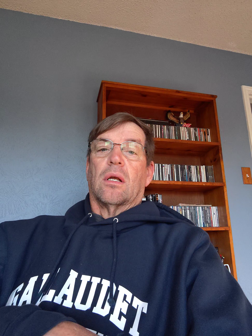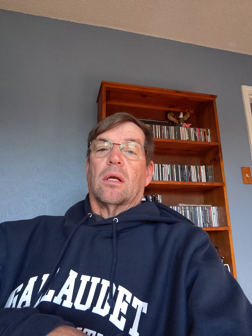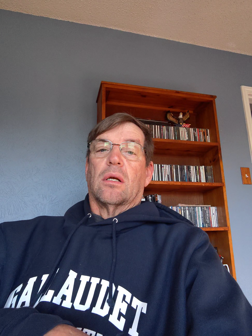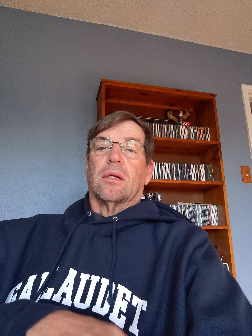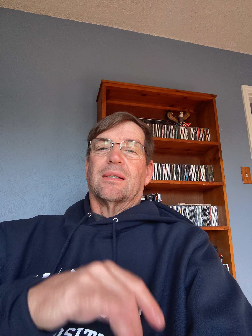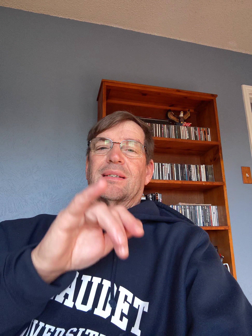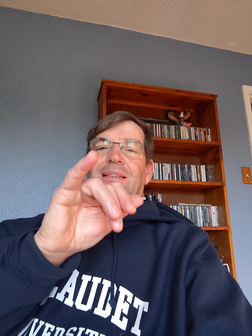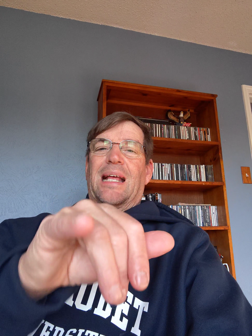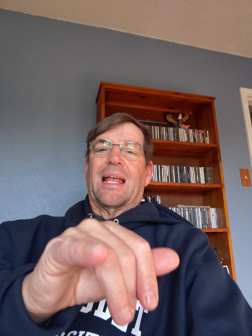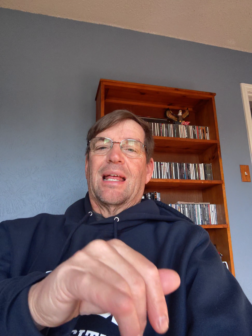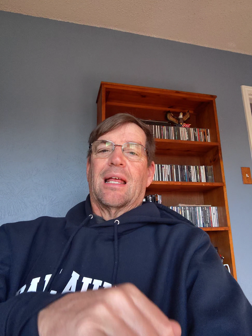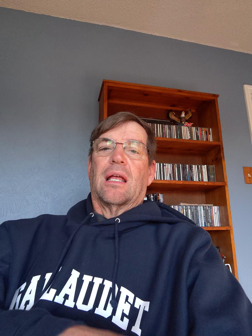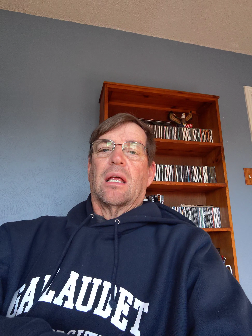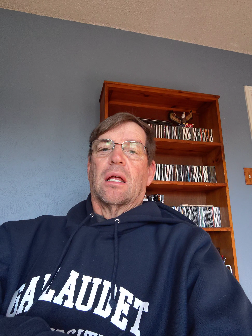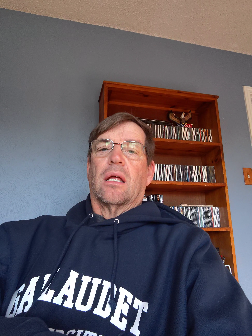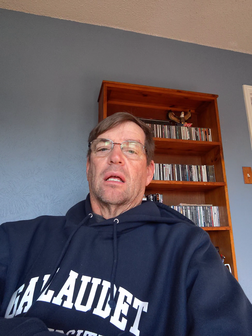stay